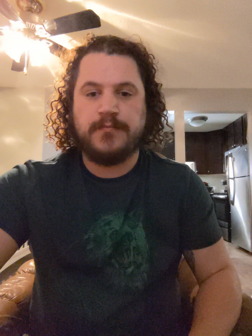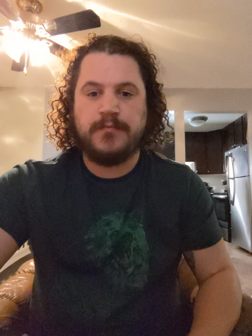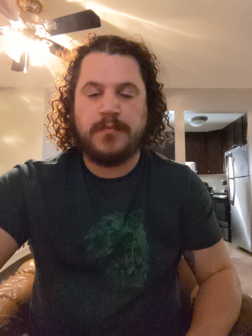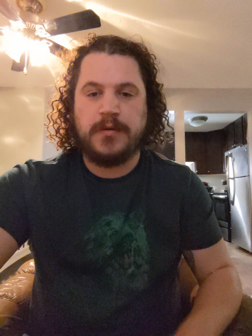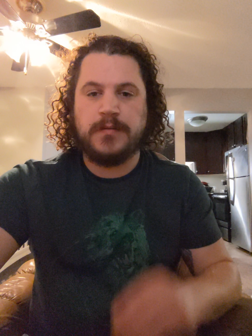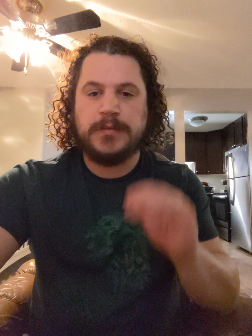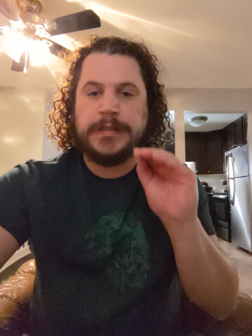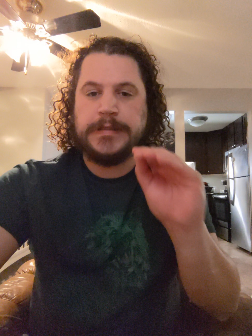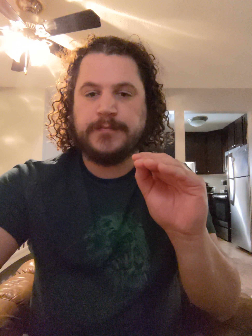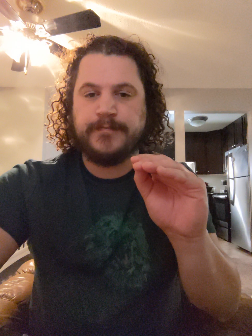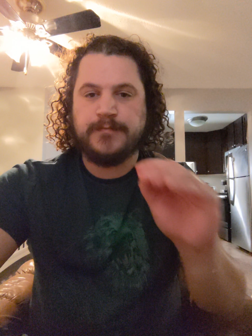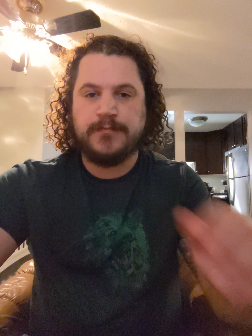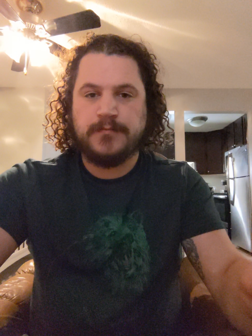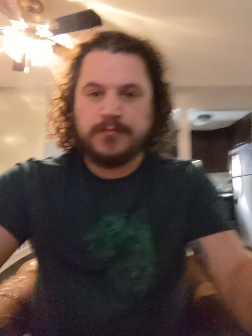kiss